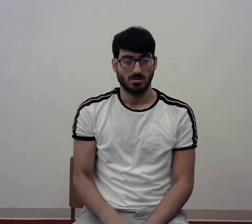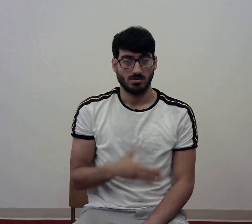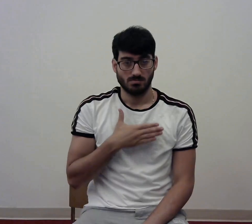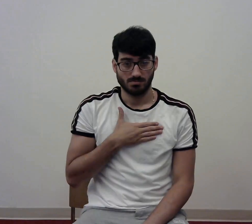mən